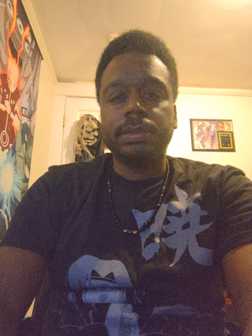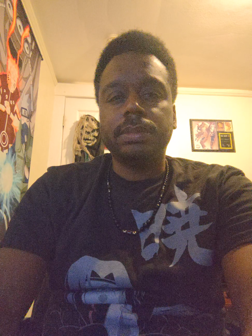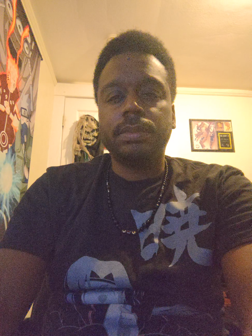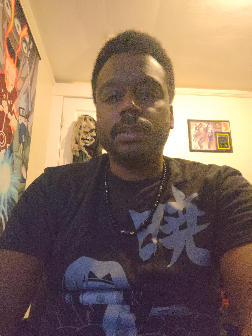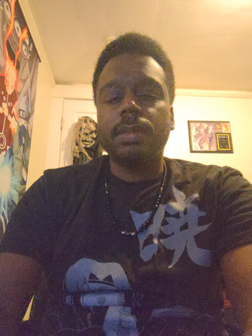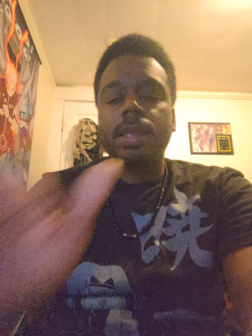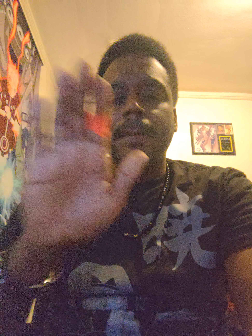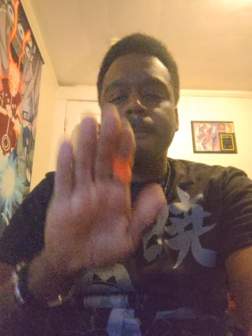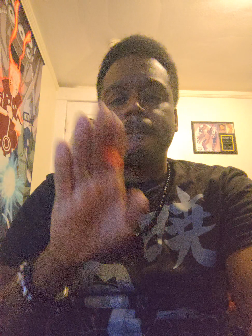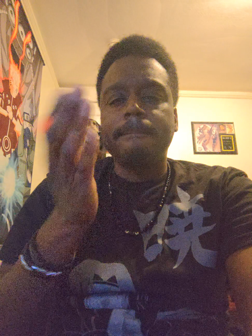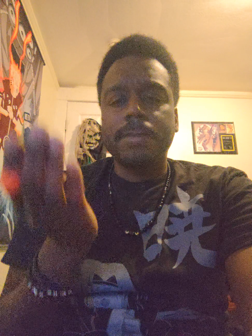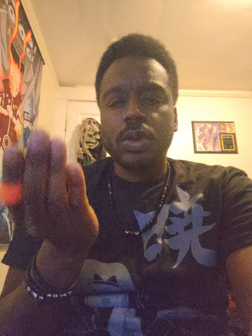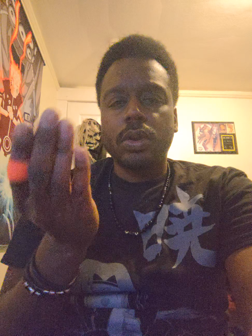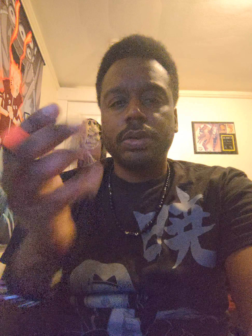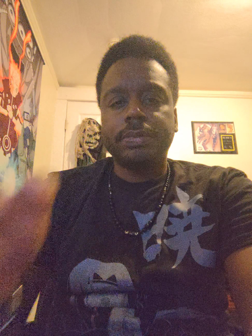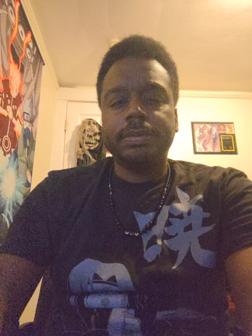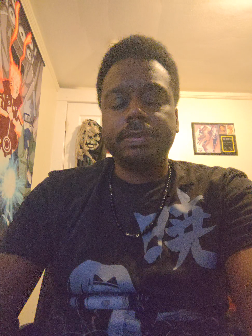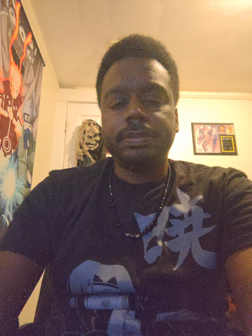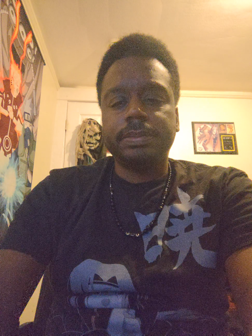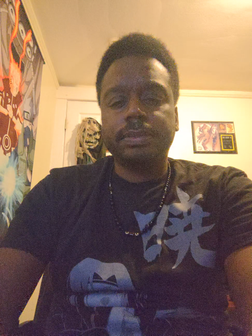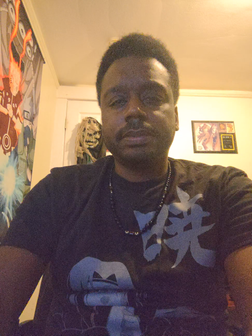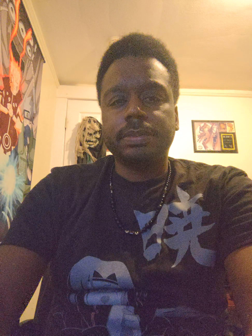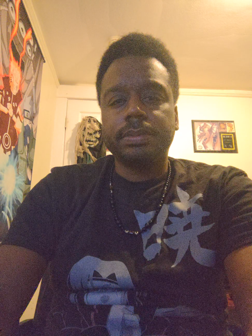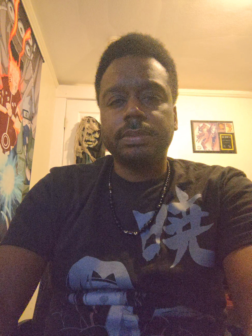book